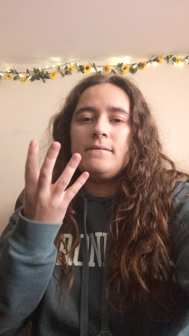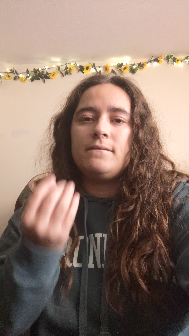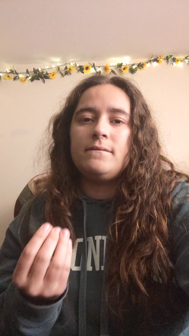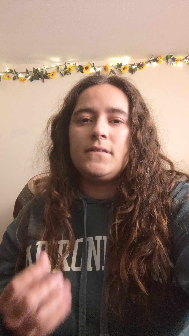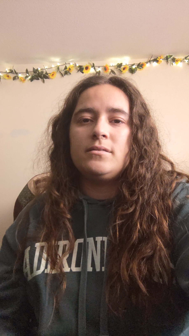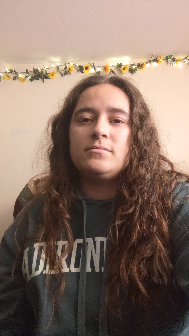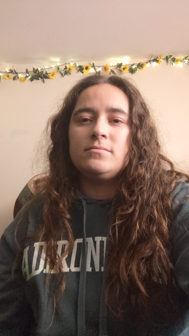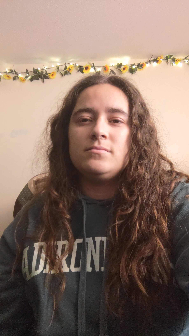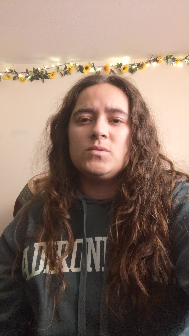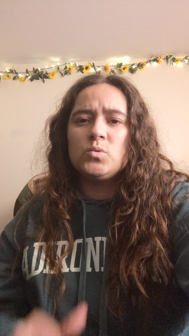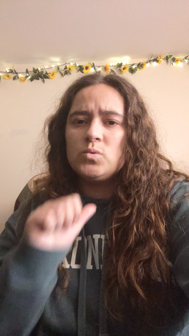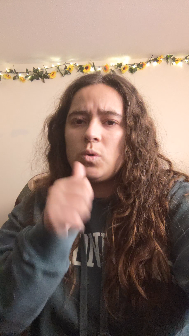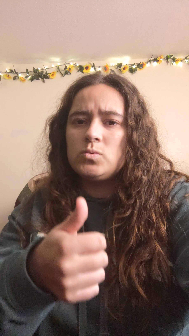don't